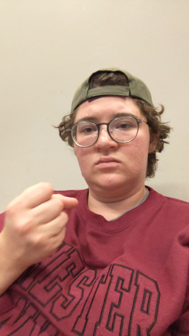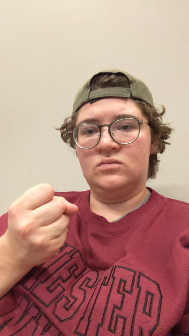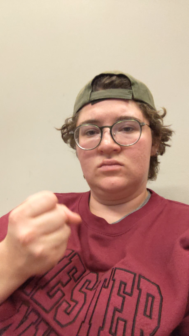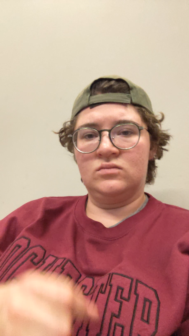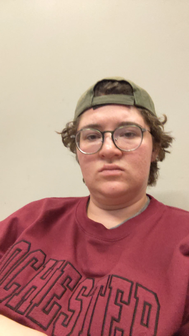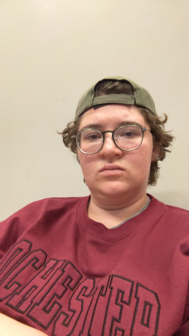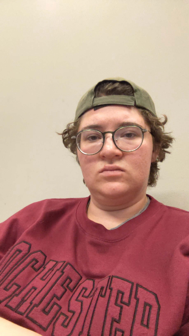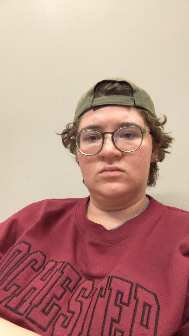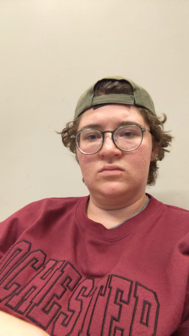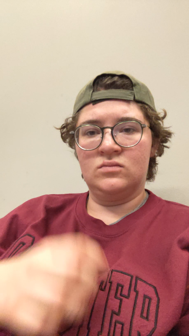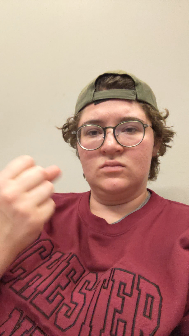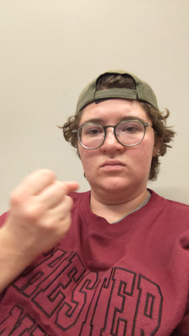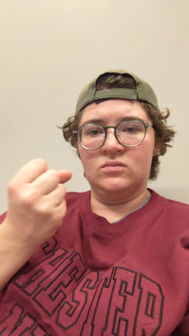hold